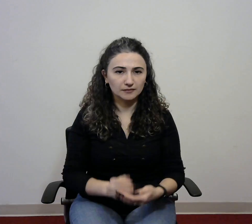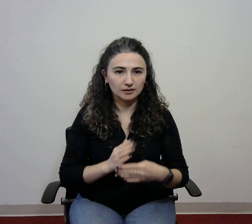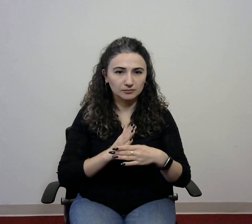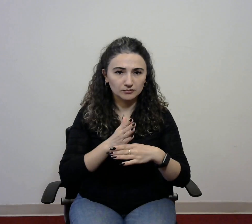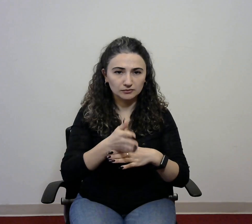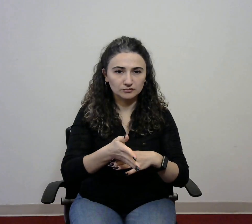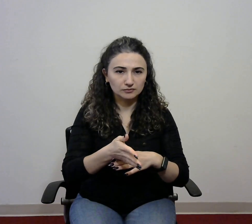müraciət